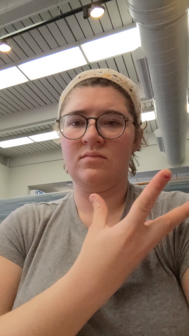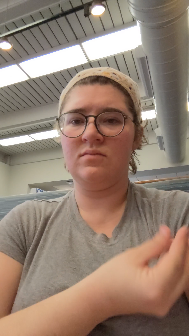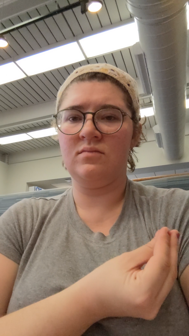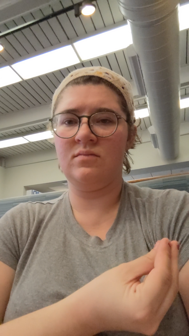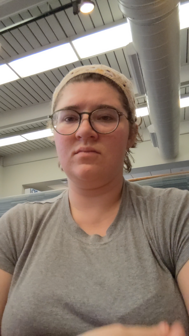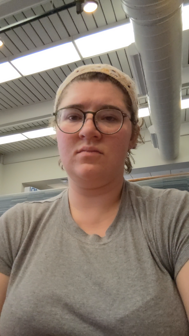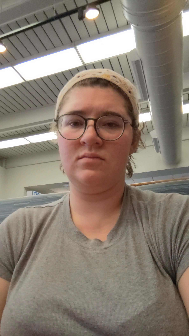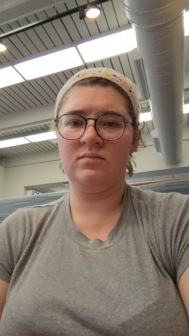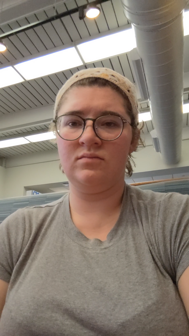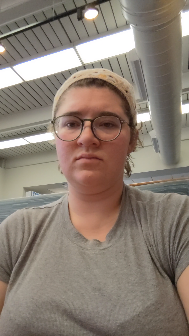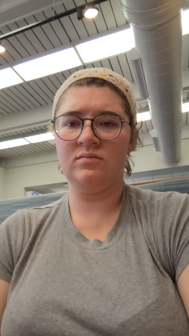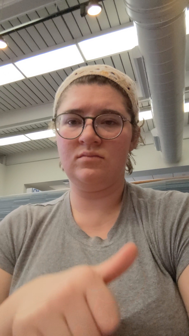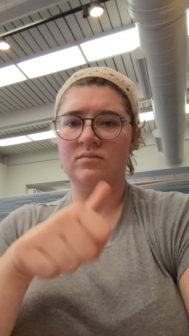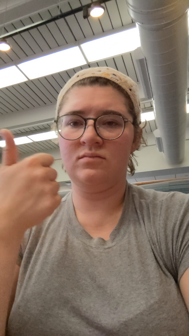other